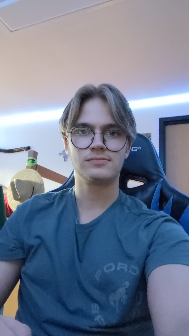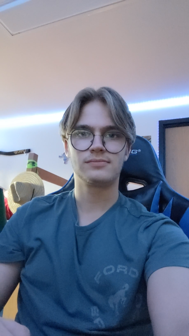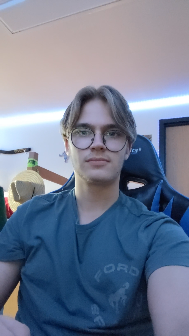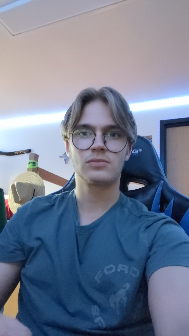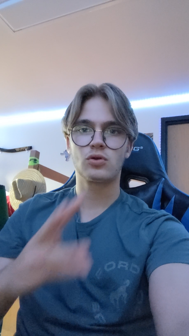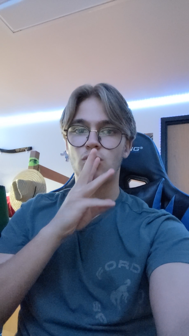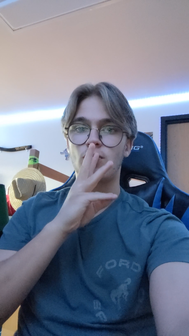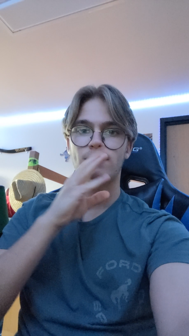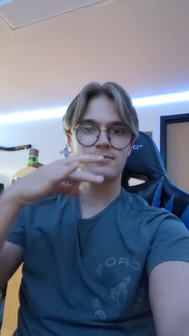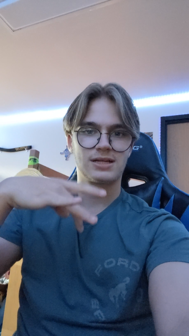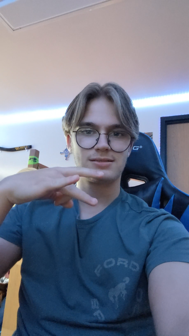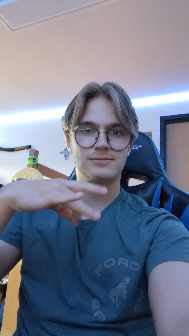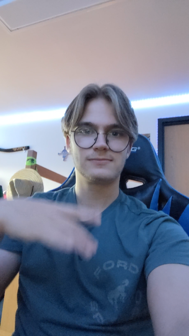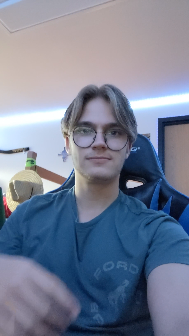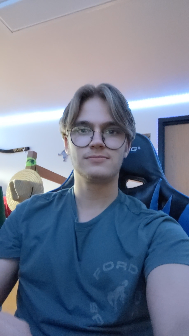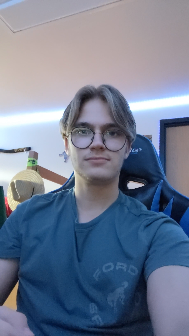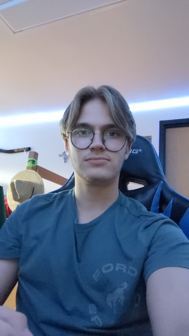melon